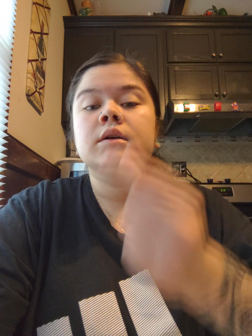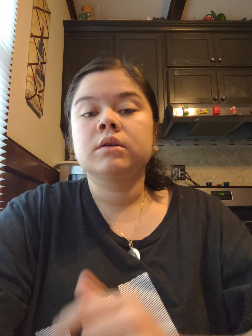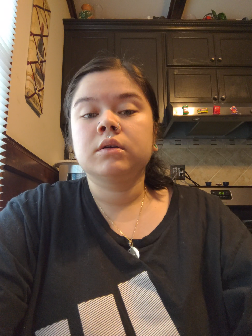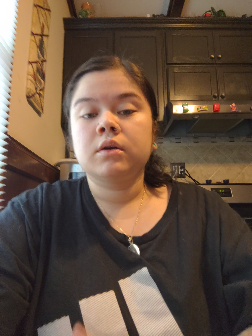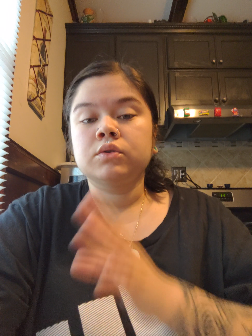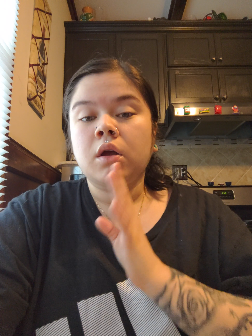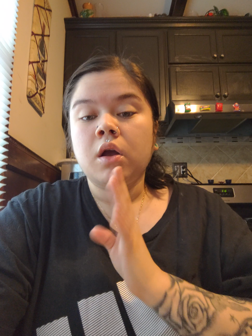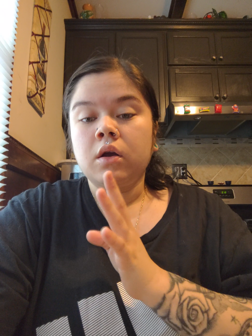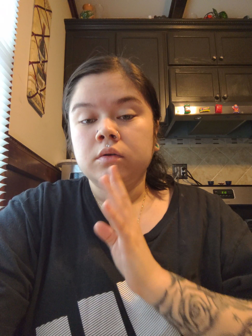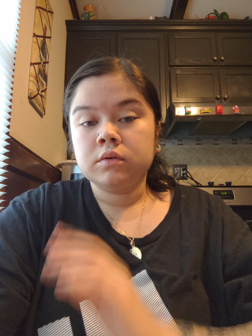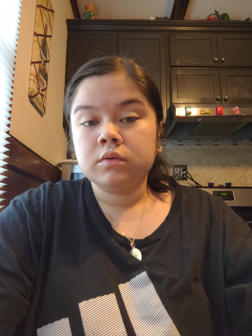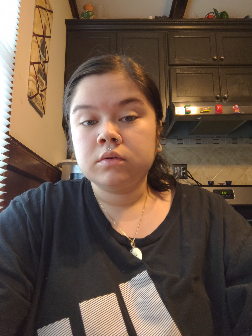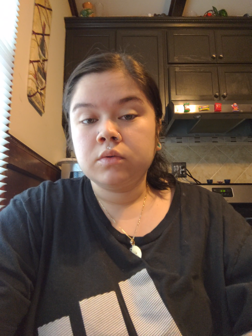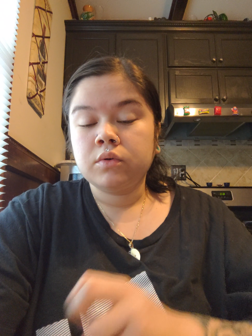talk